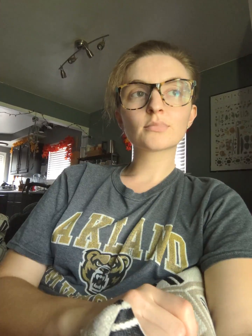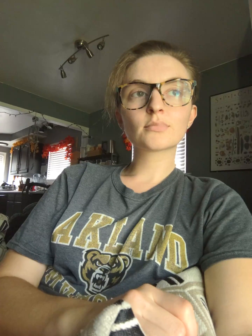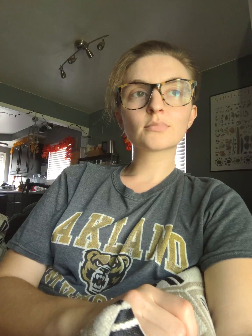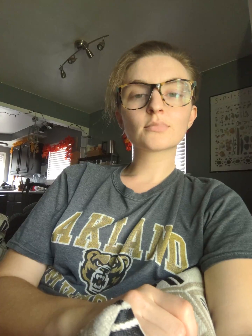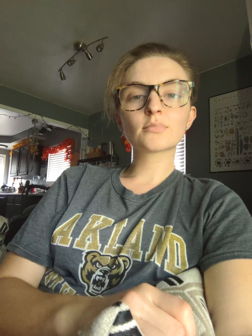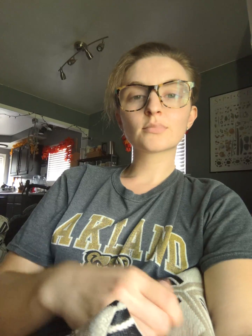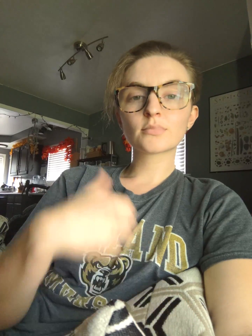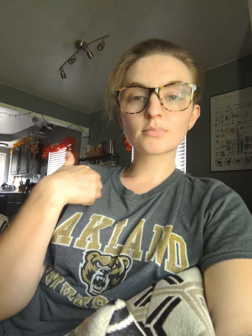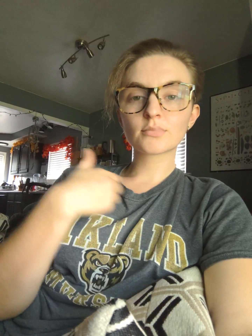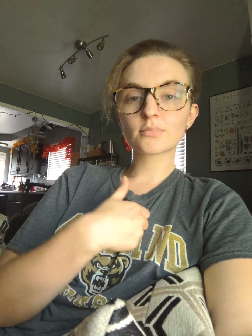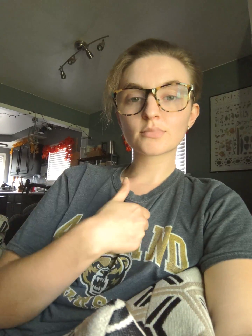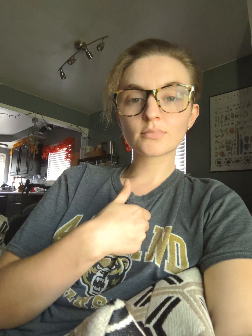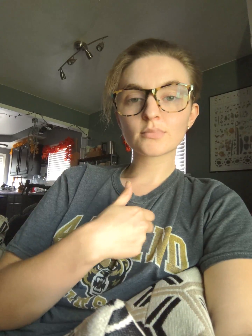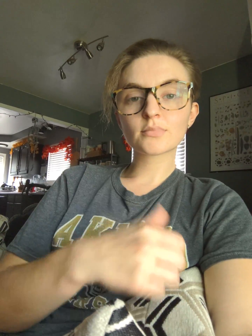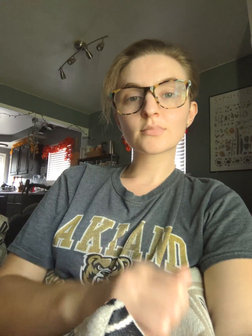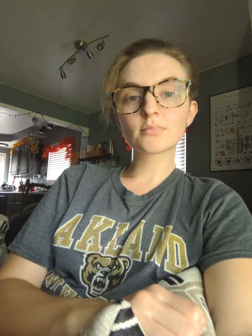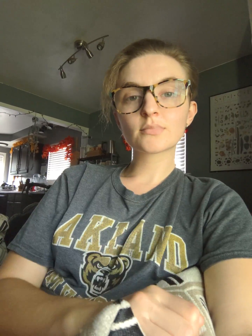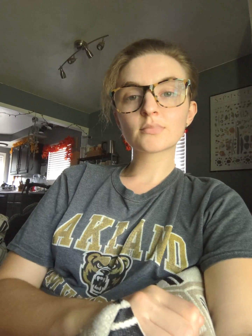coats